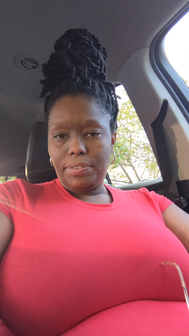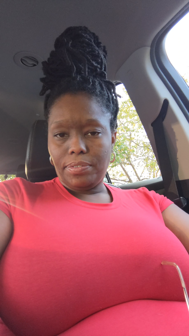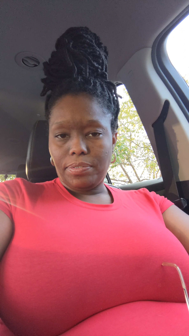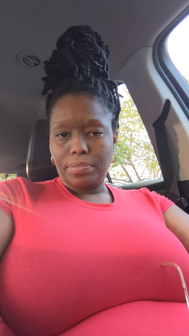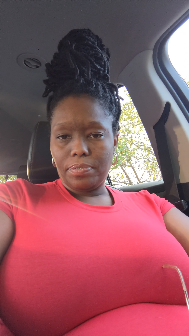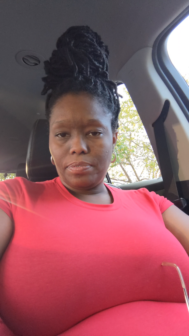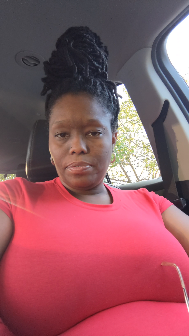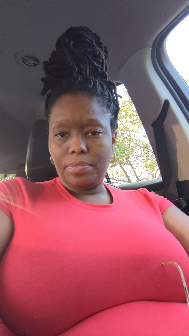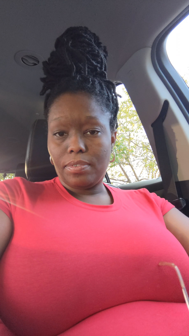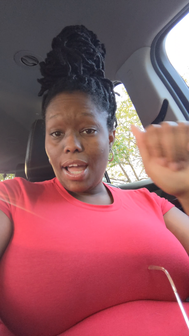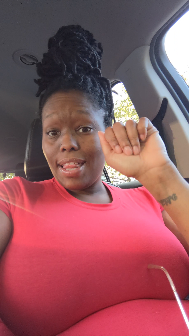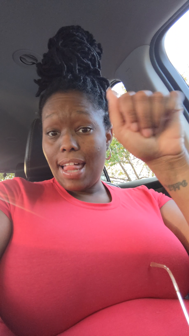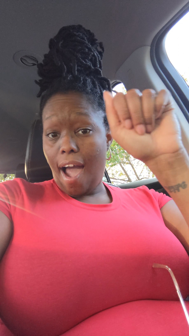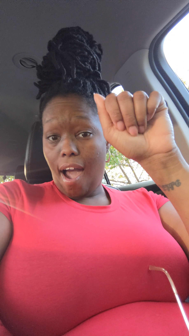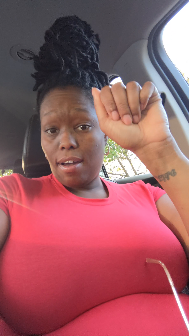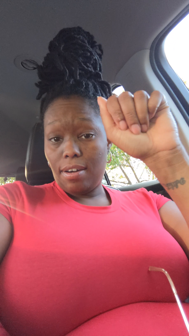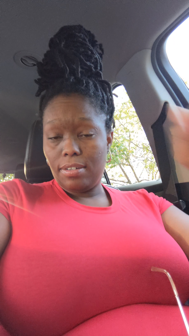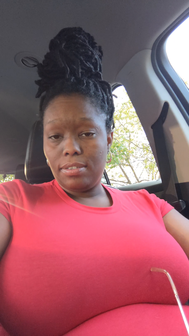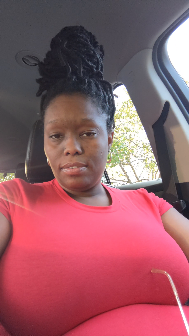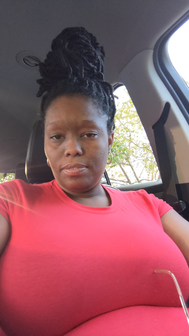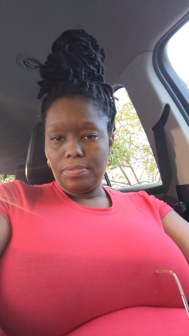knock